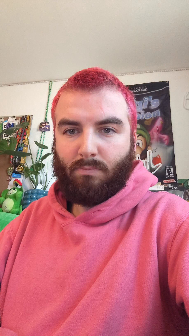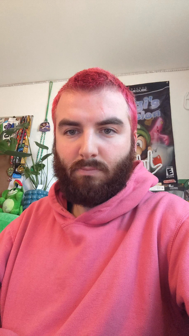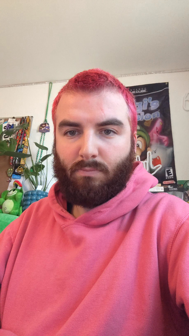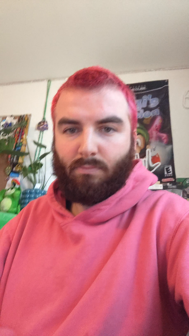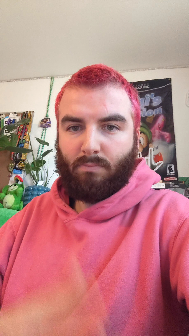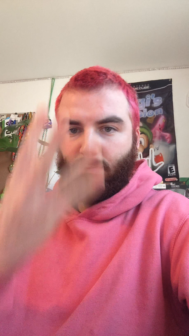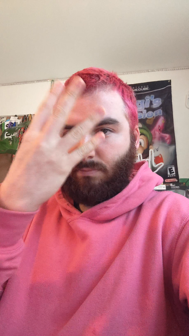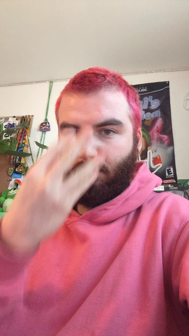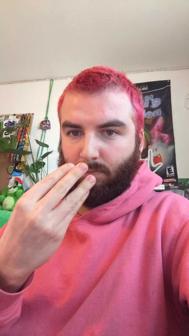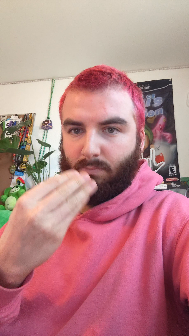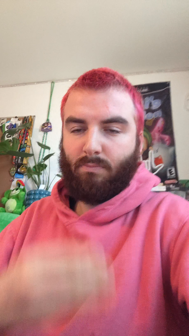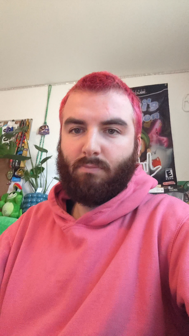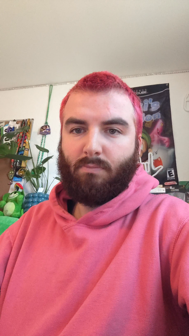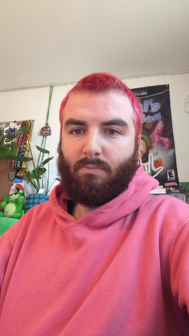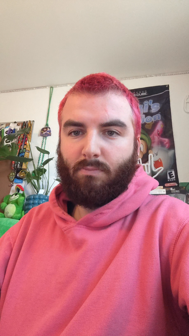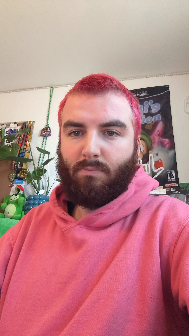asleep